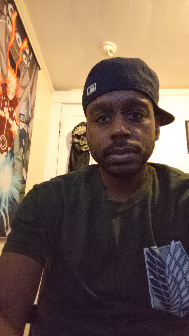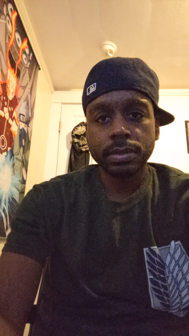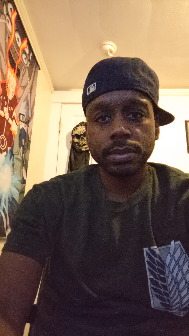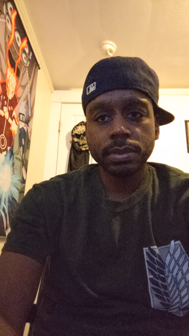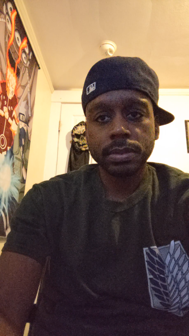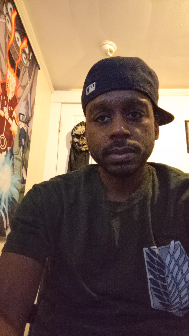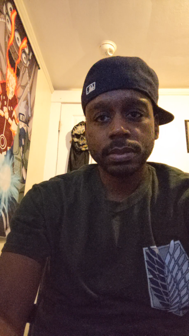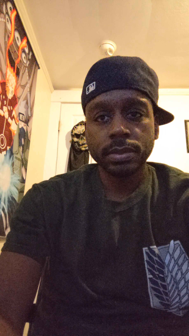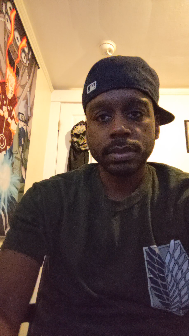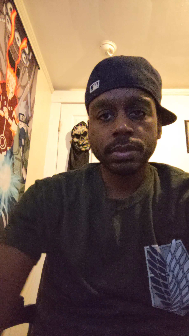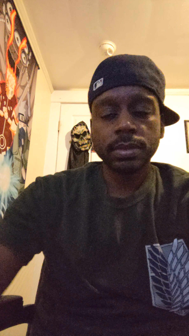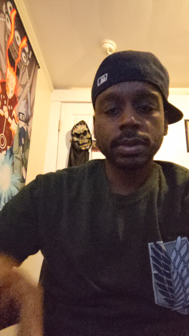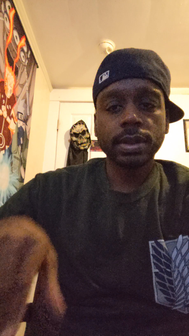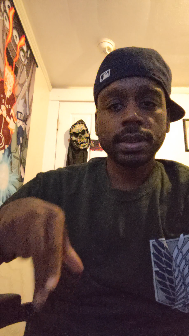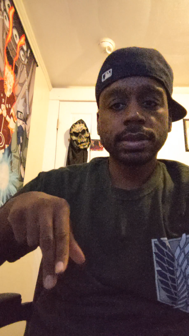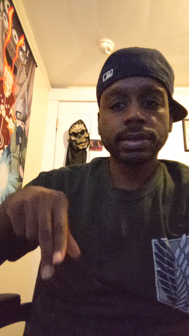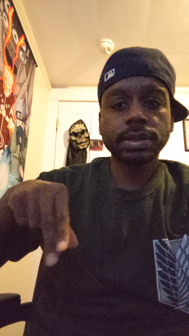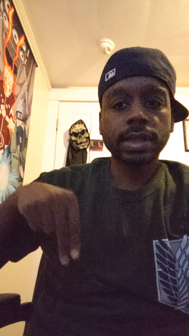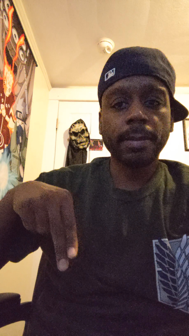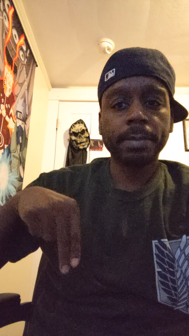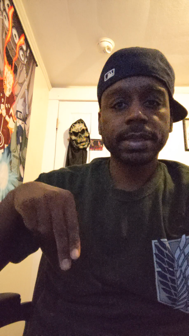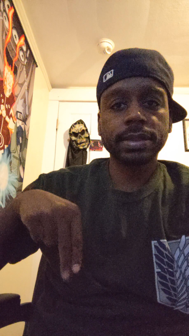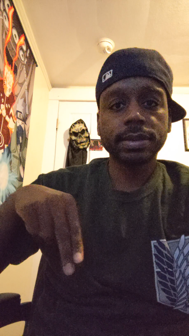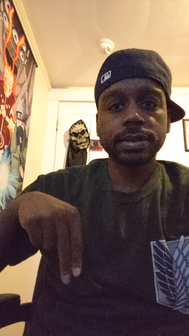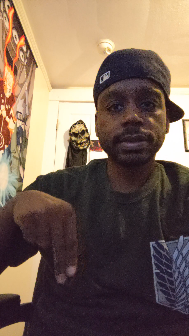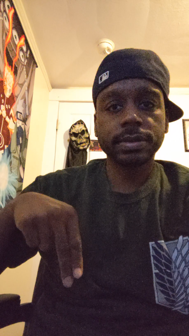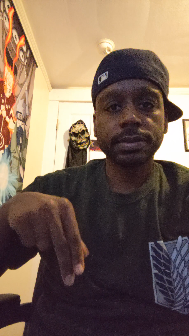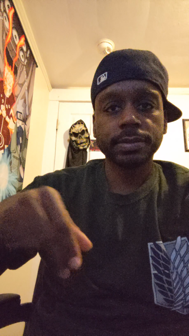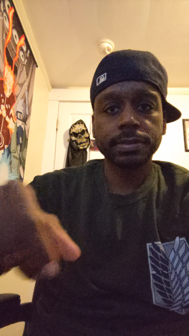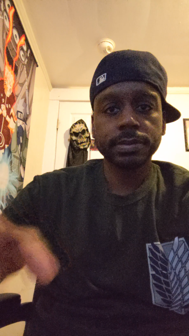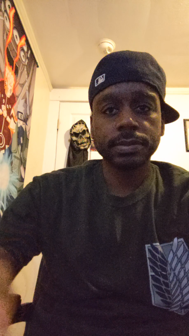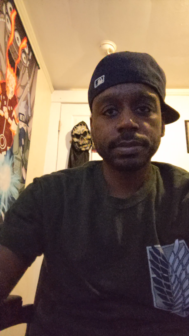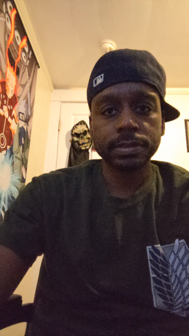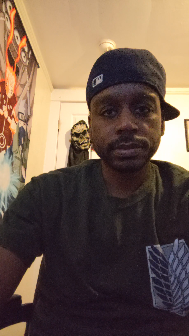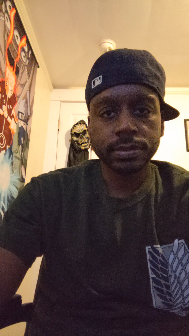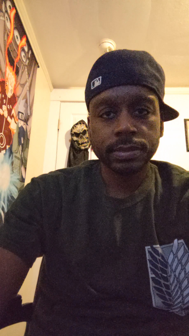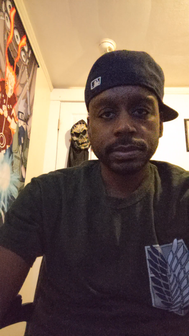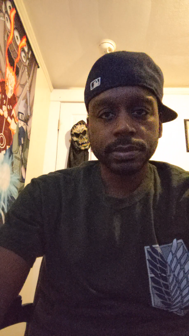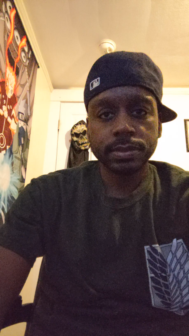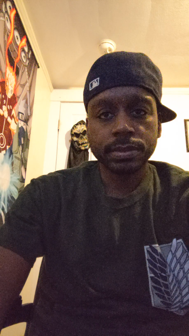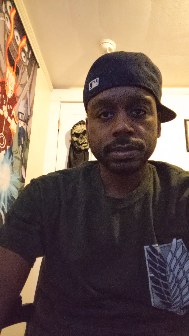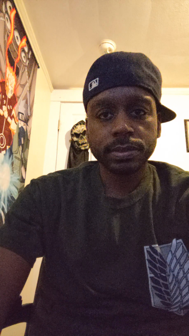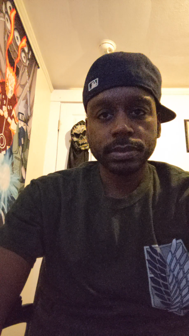diaper